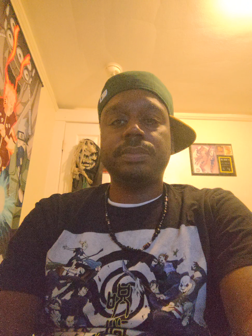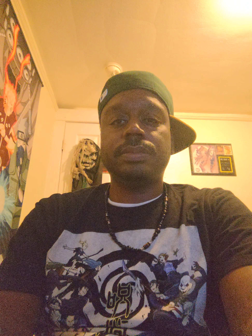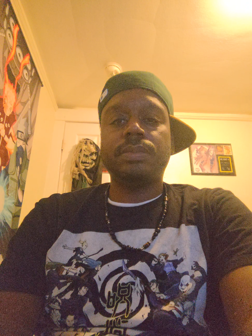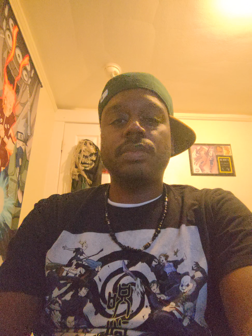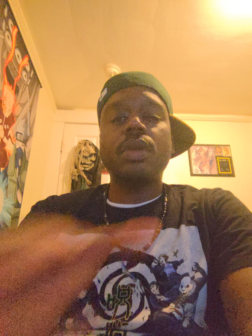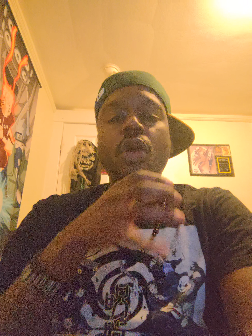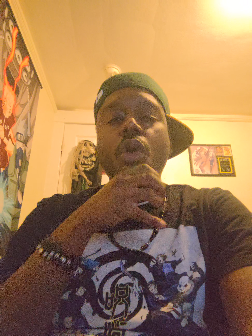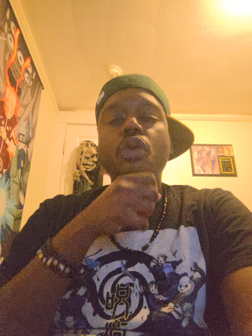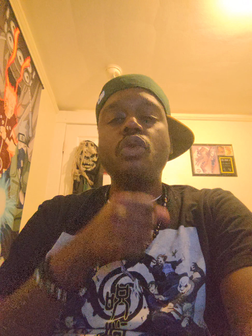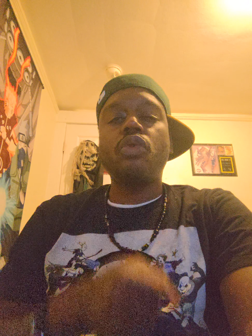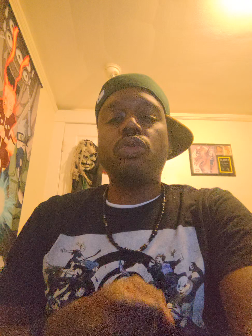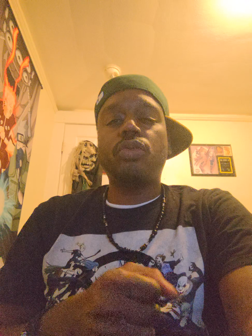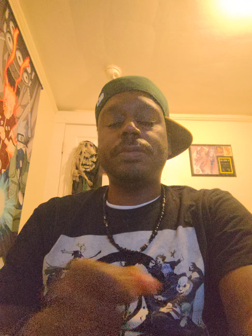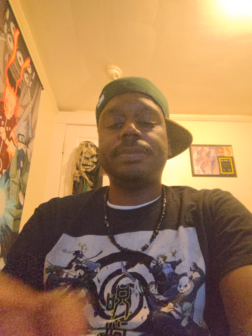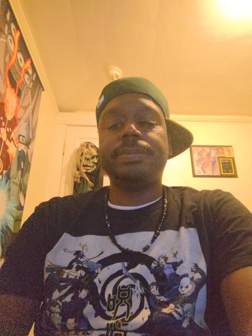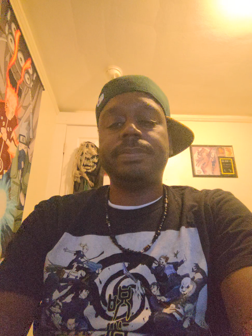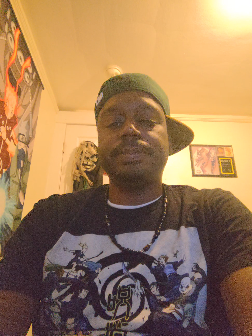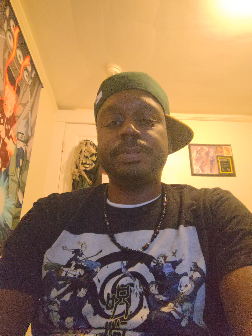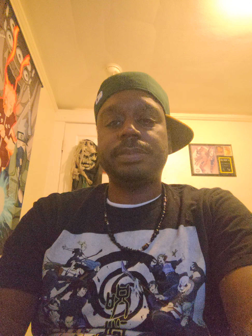old